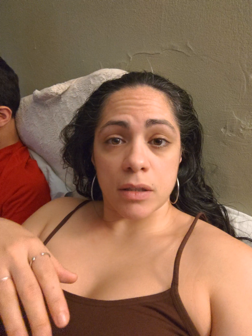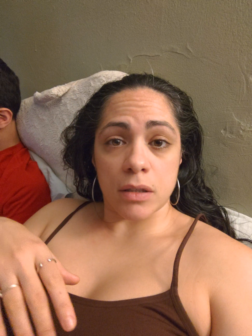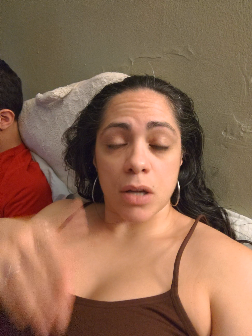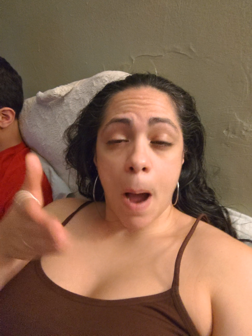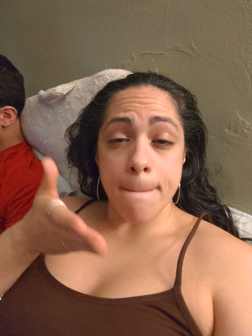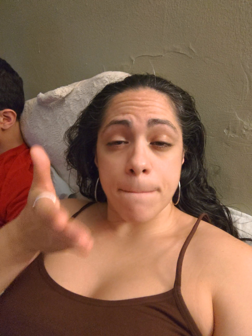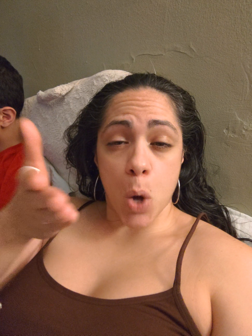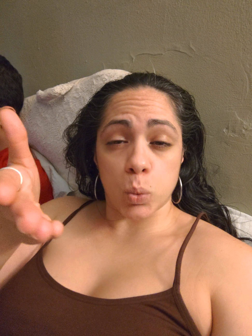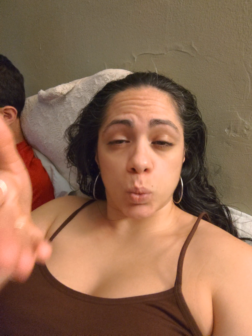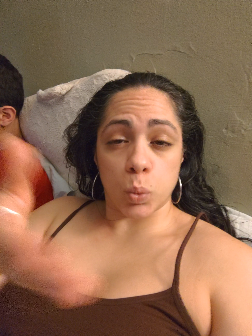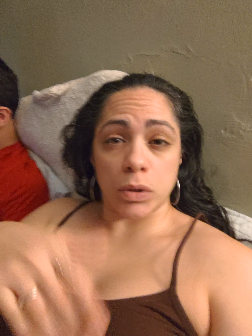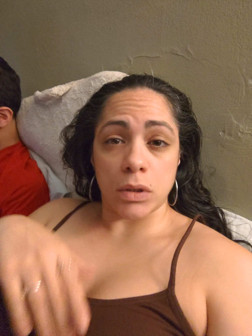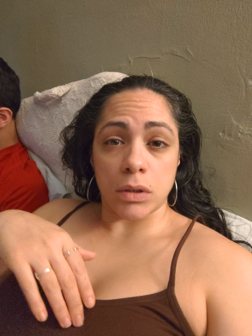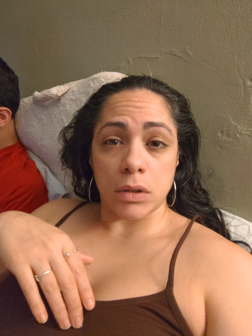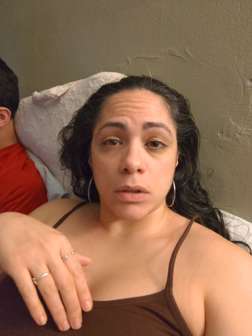boat